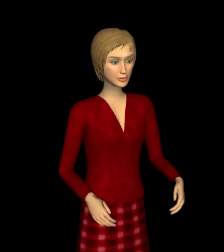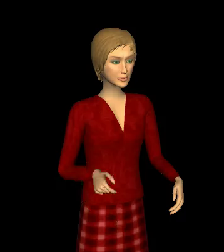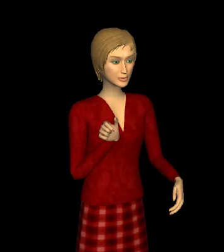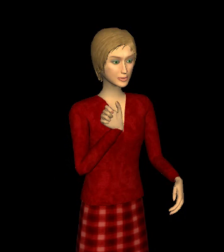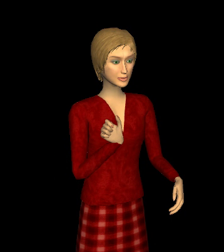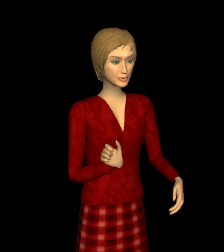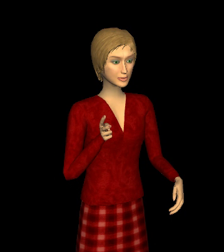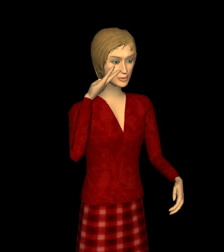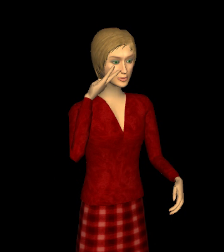نبيل